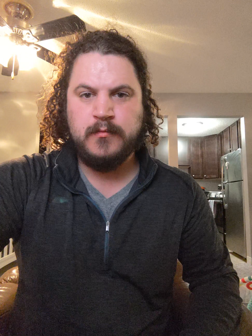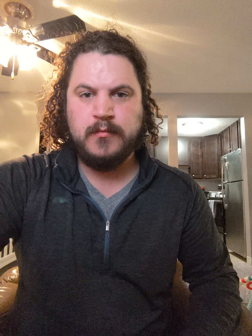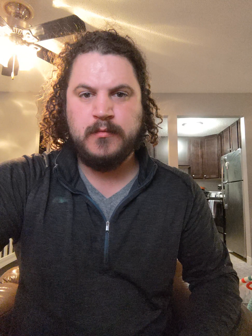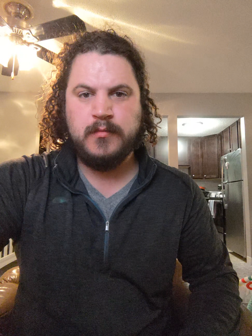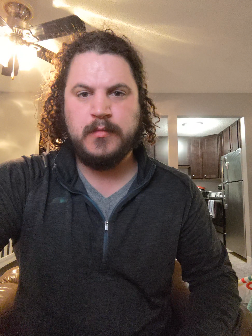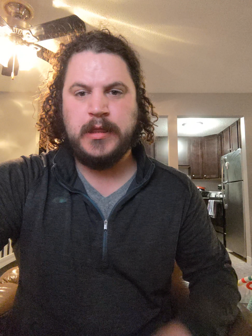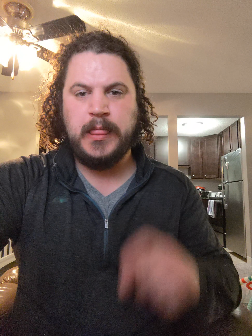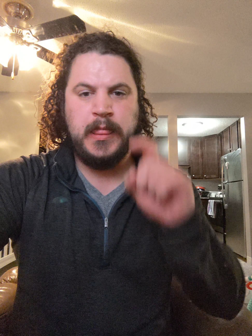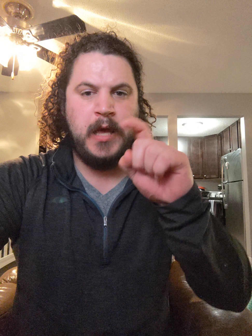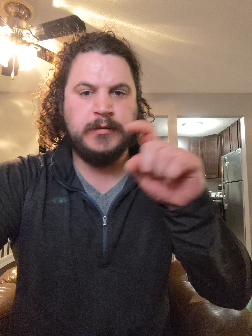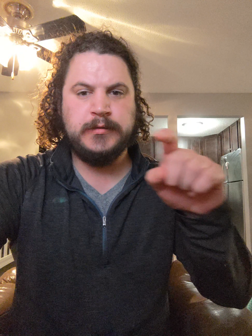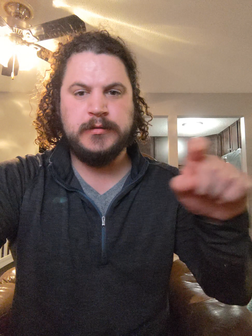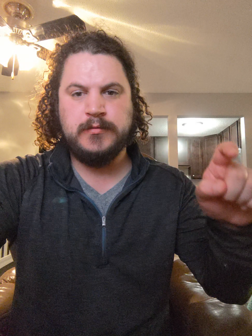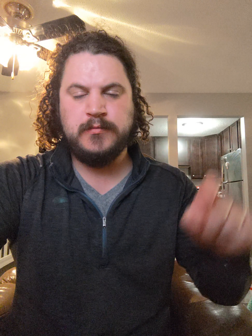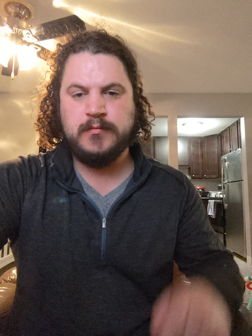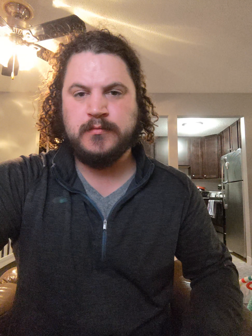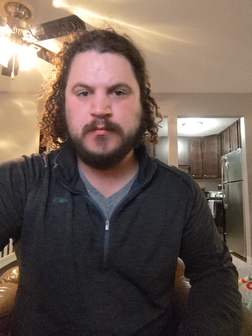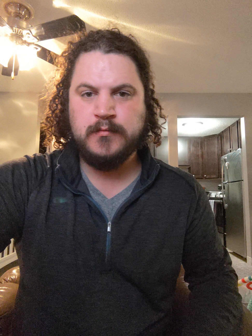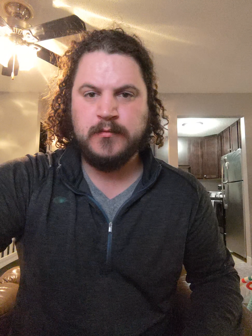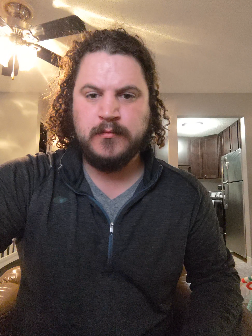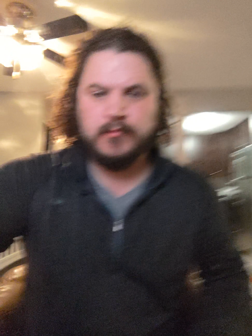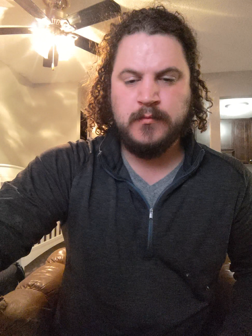closet